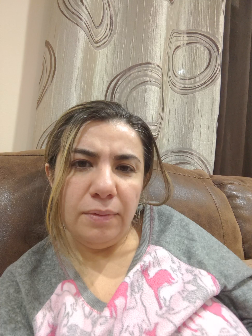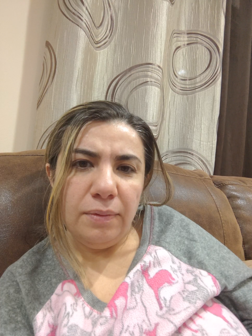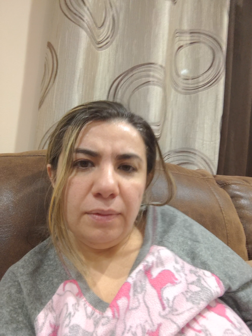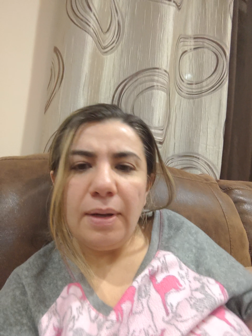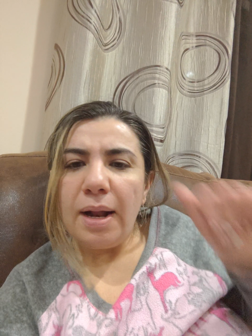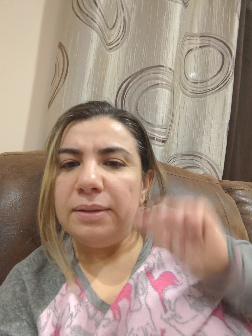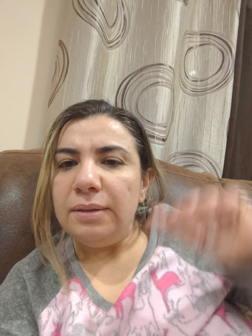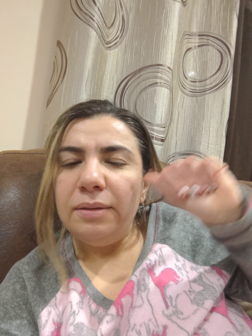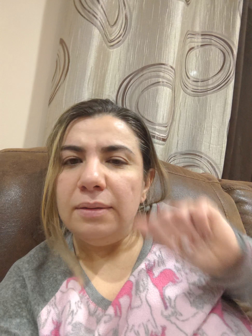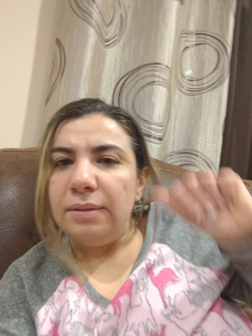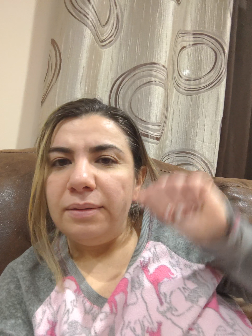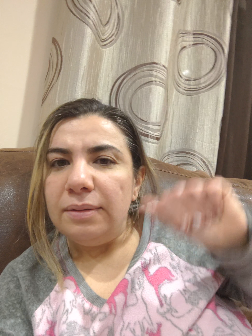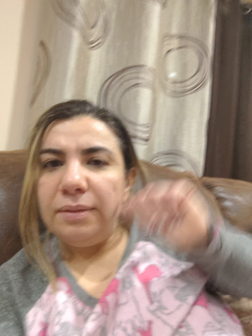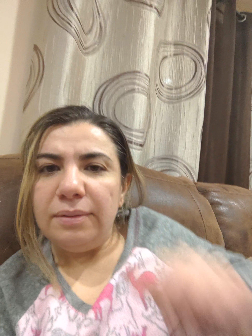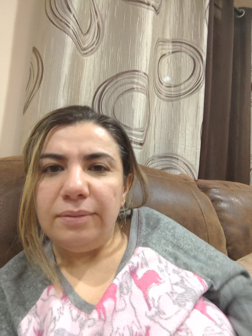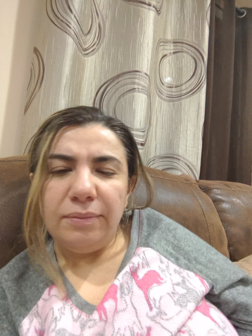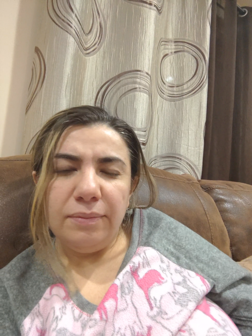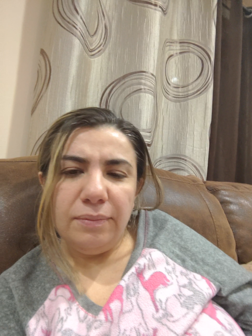aunt